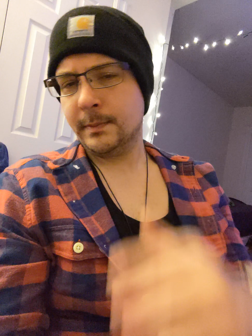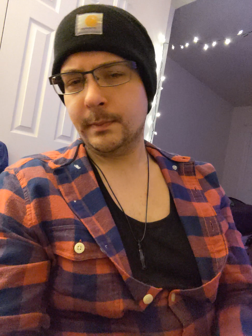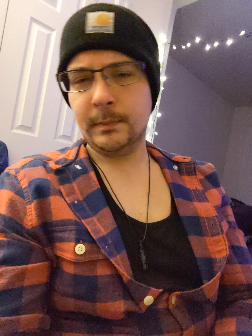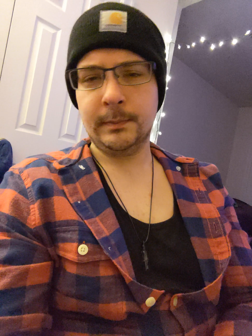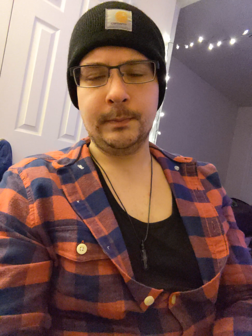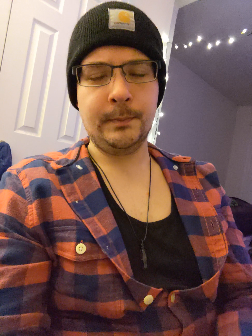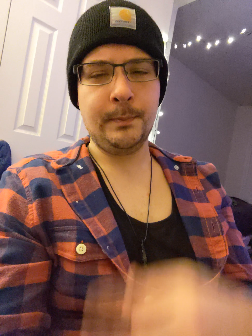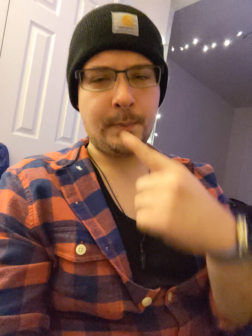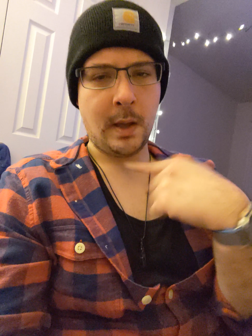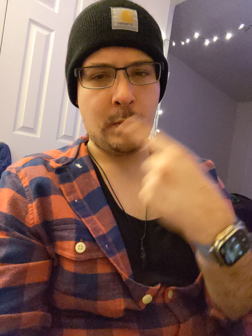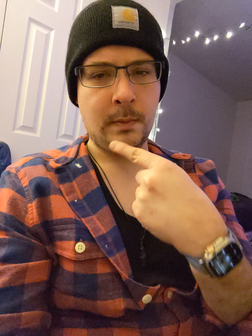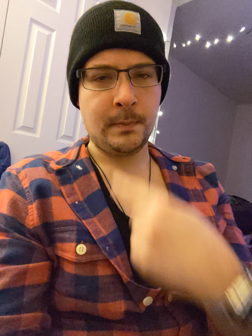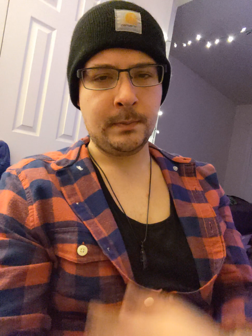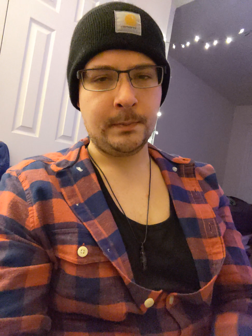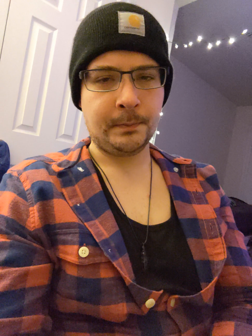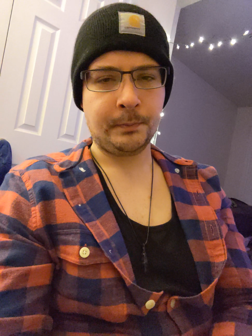mouth